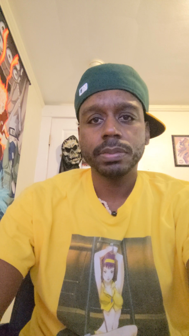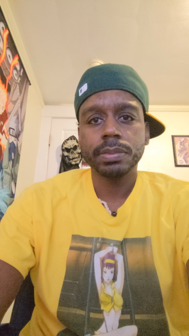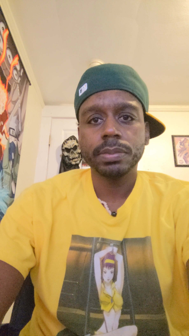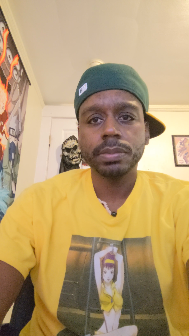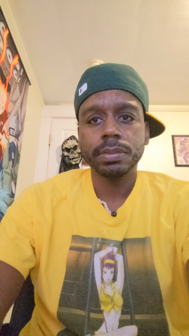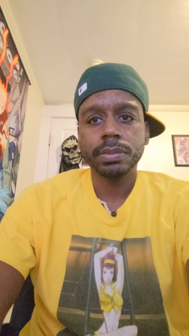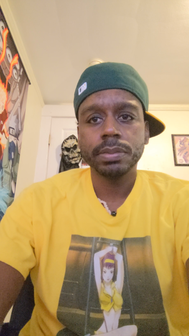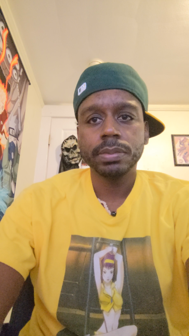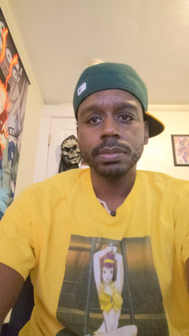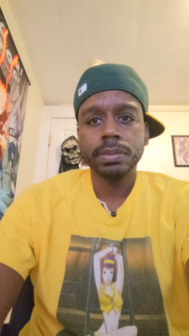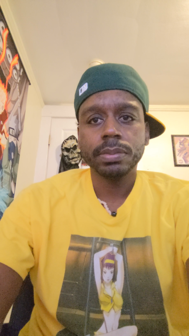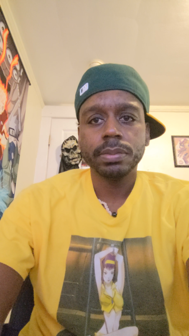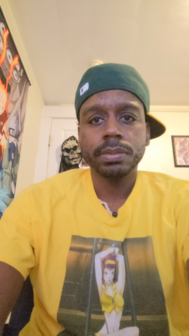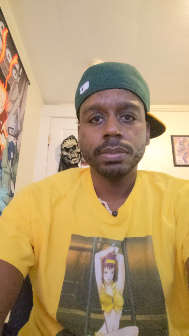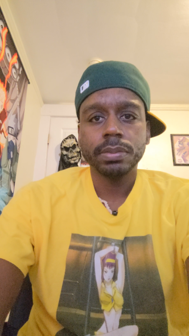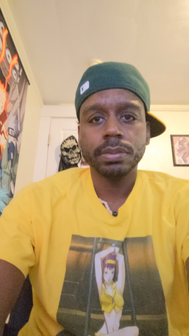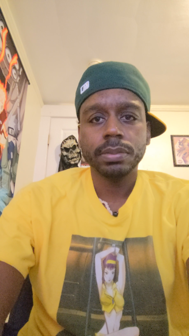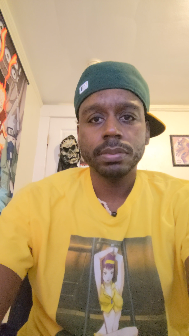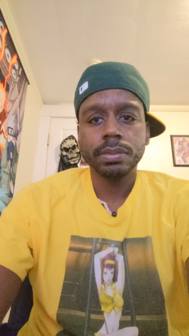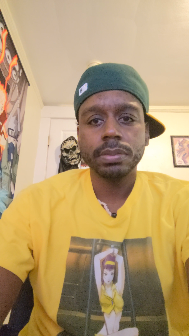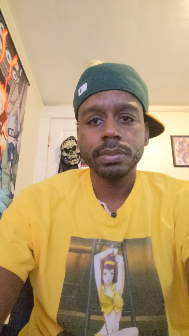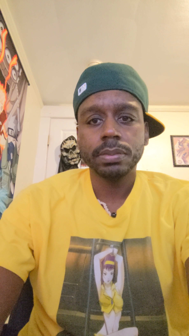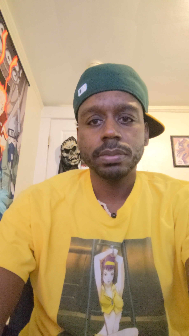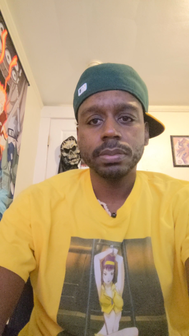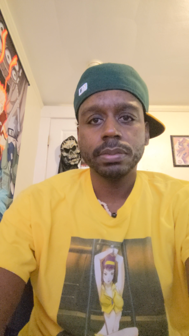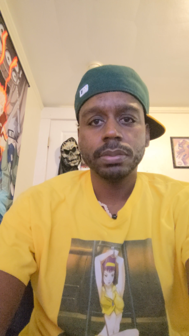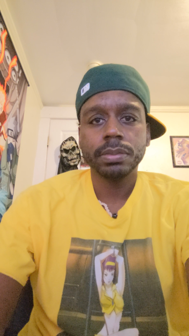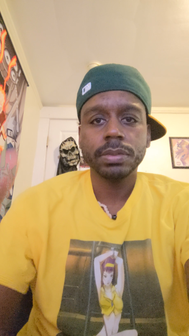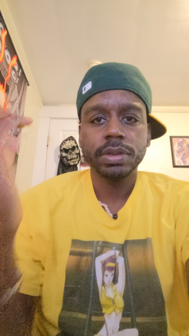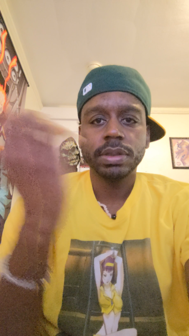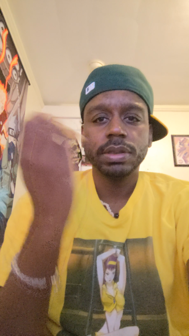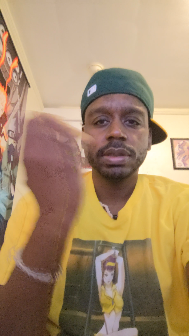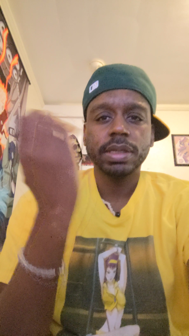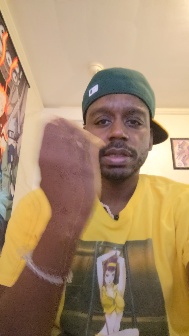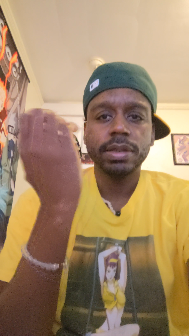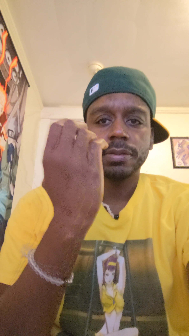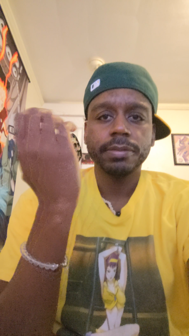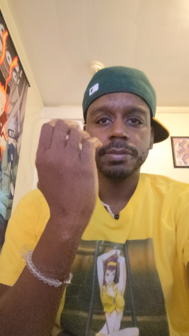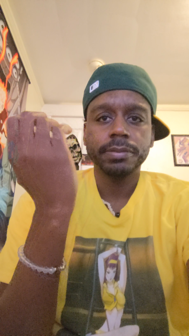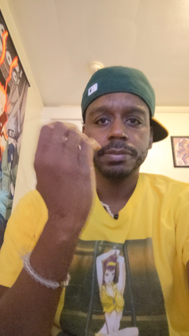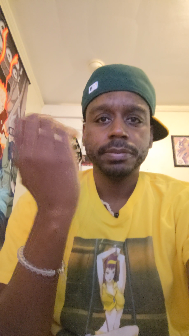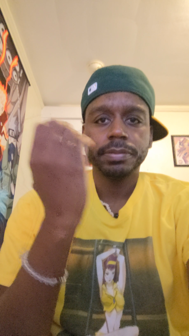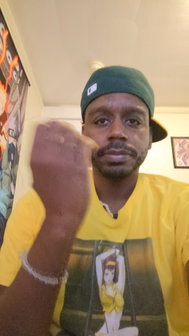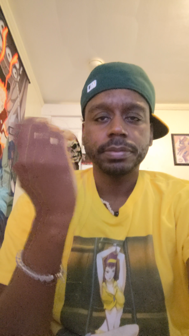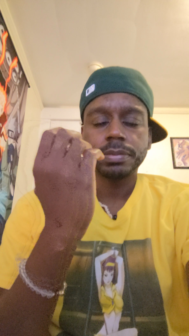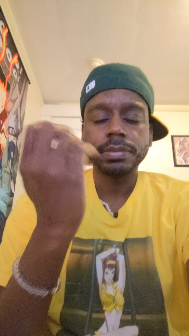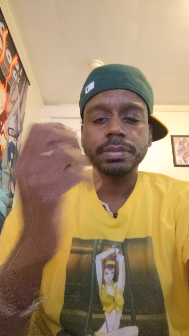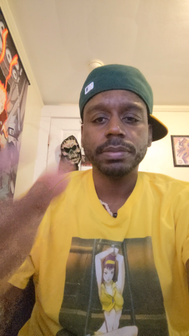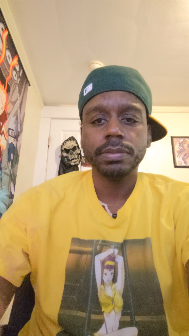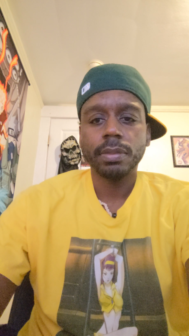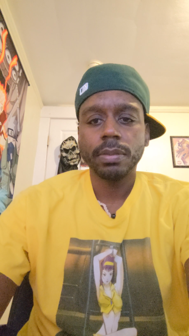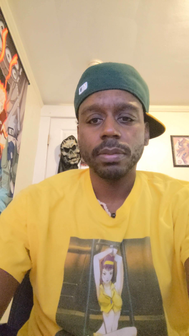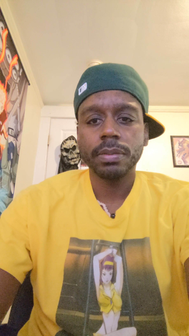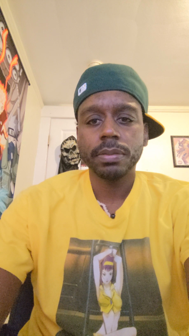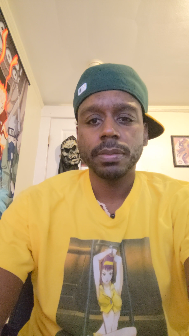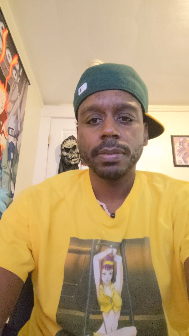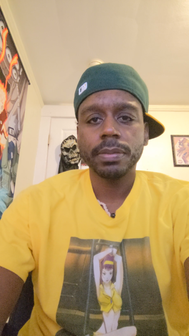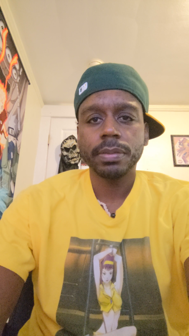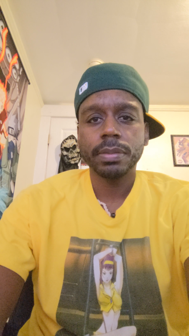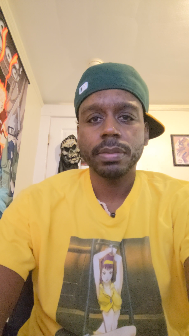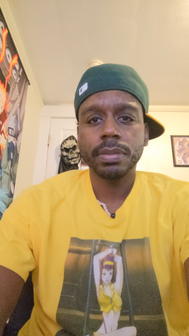shake